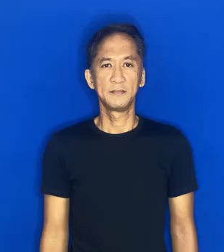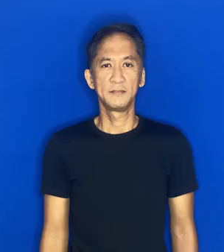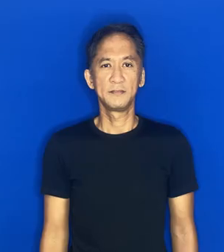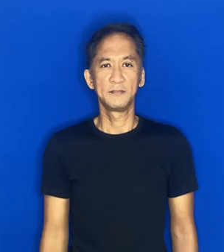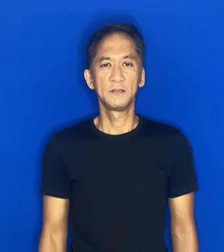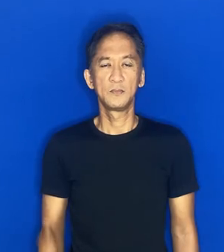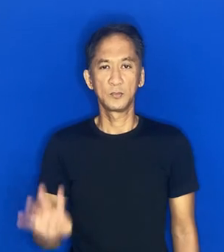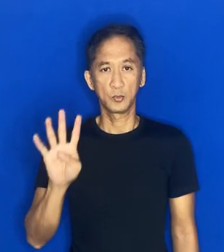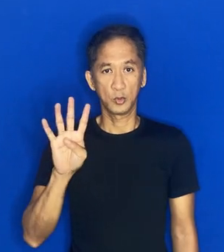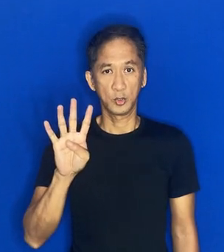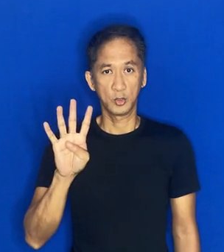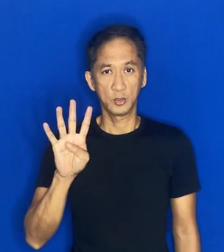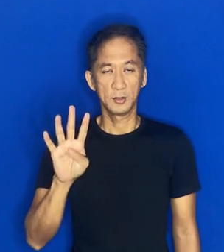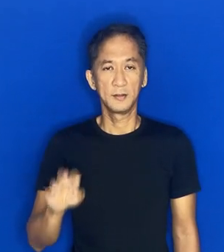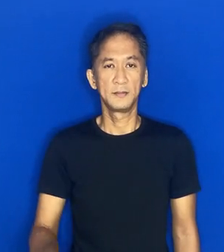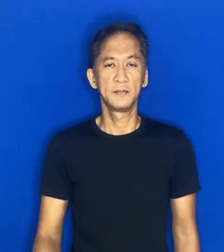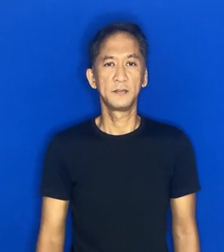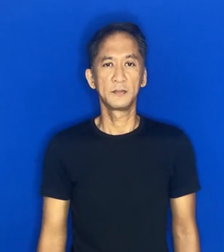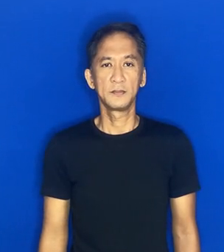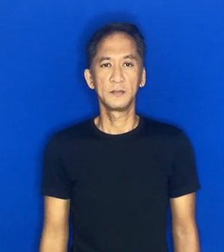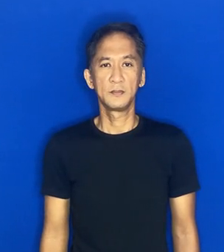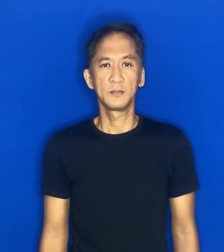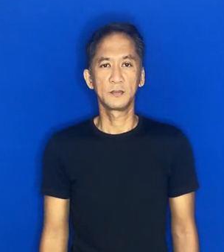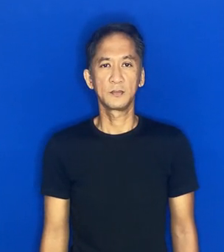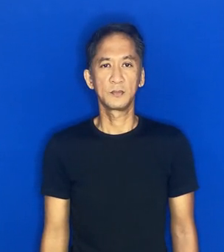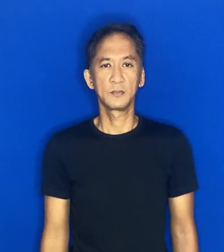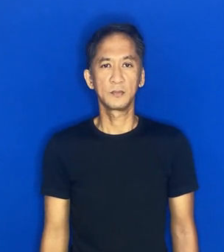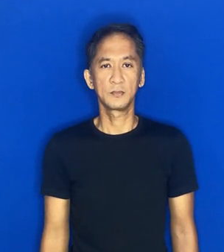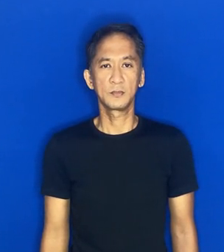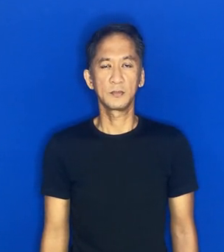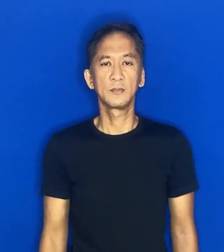four